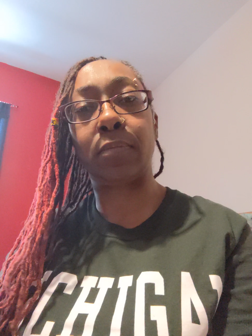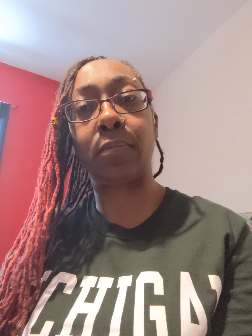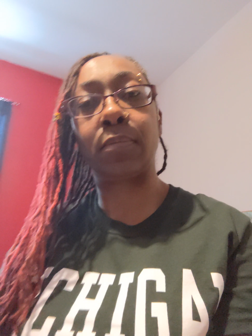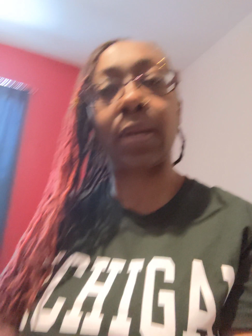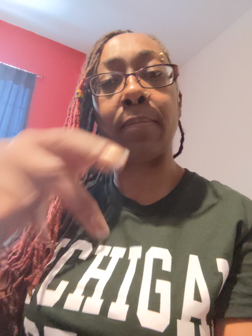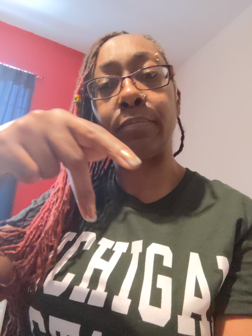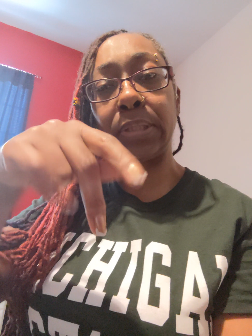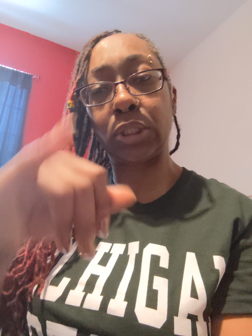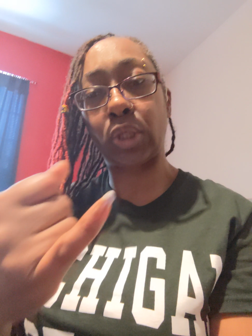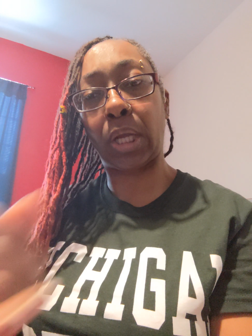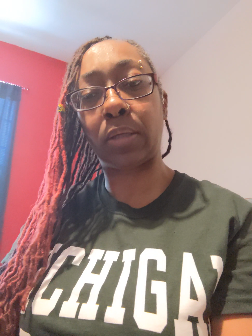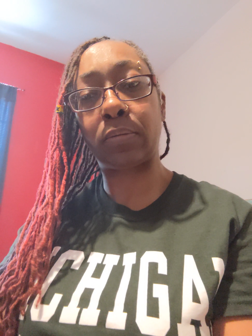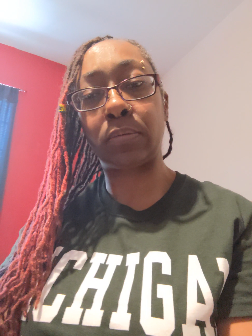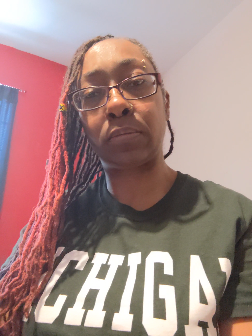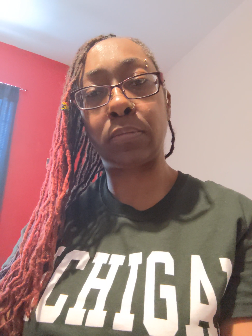pajamas